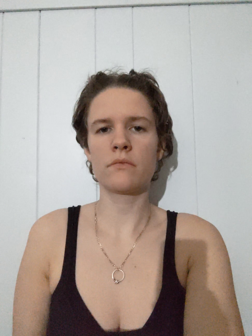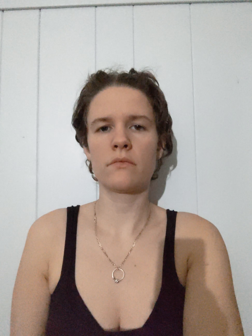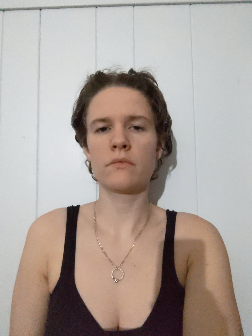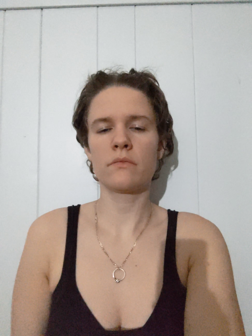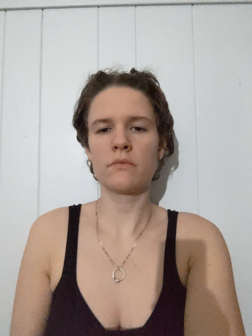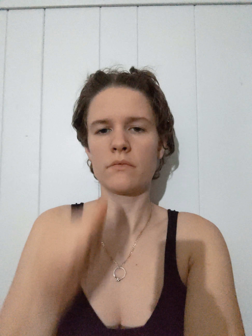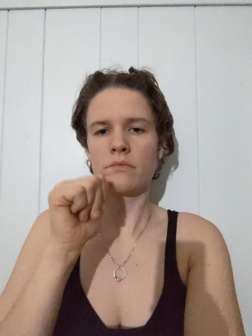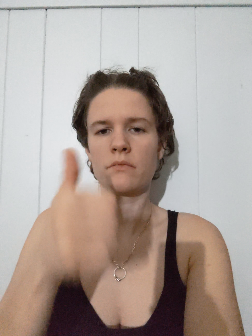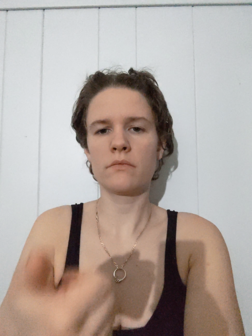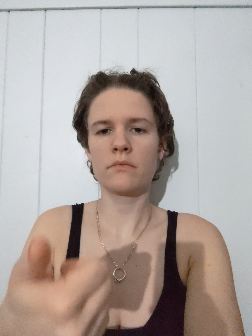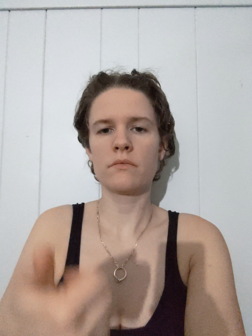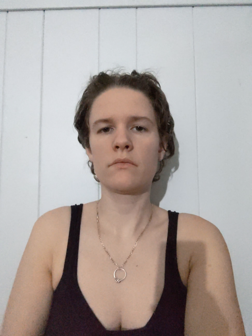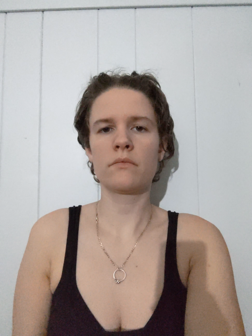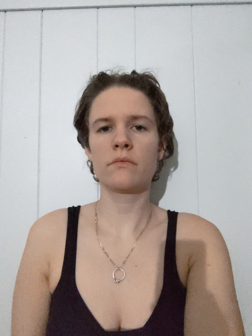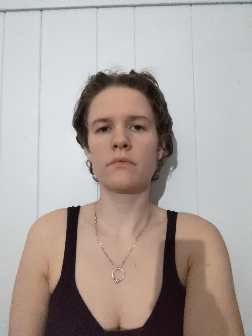tomorrow